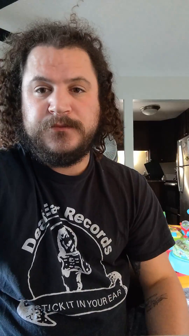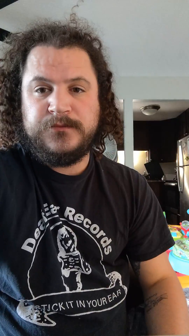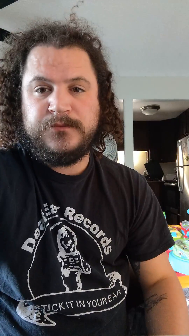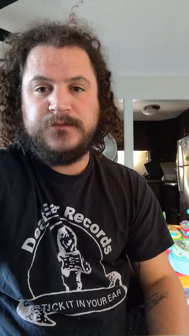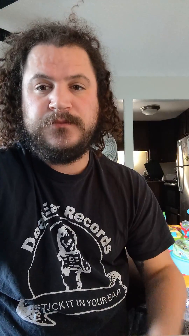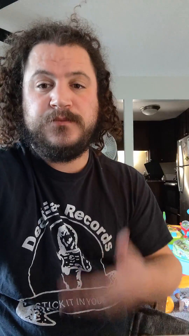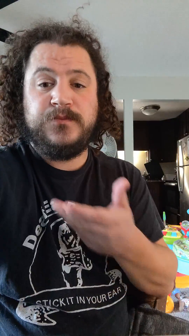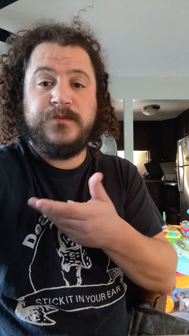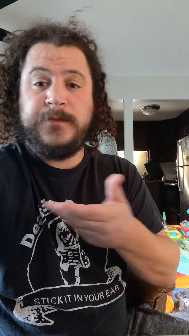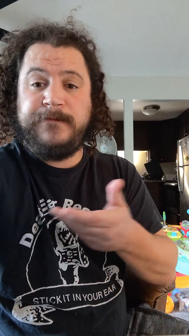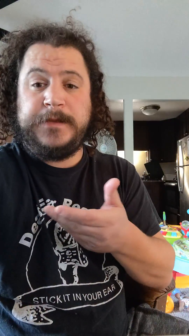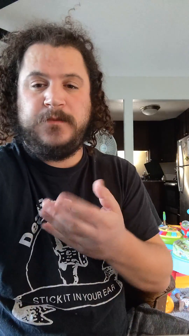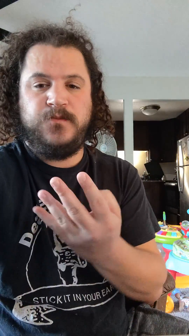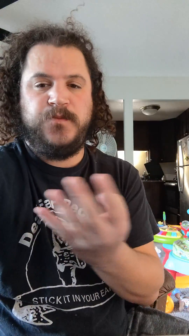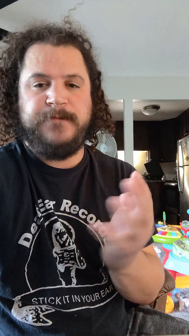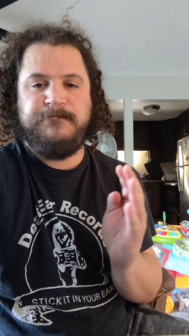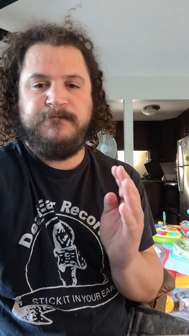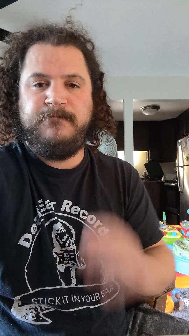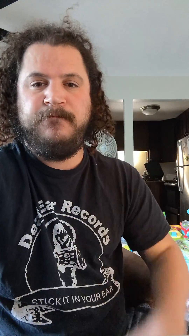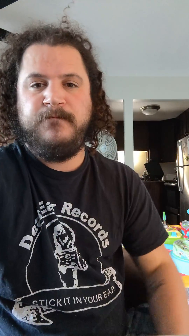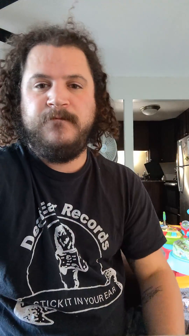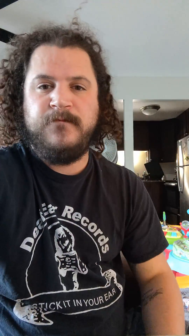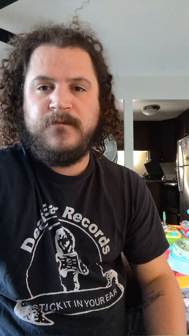crib